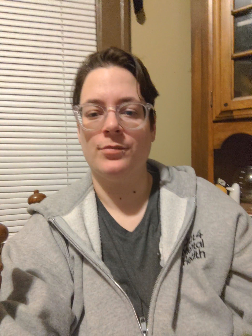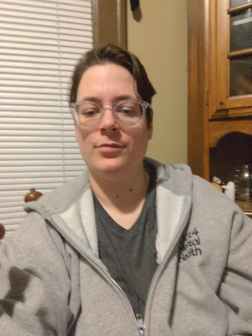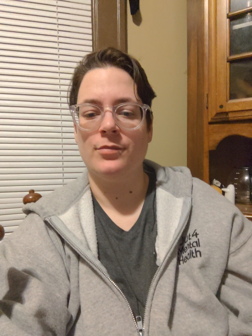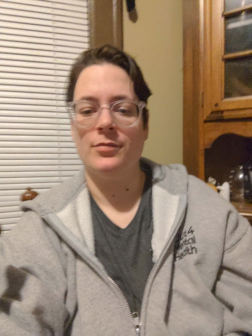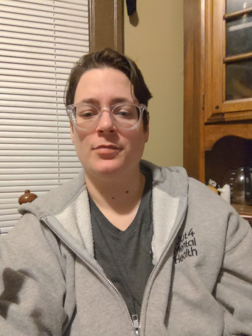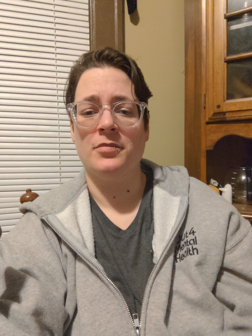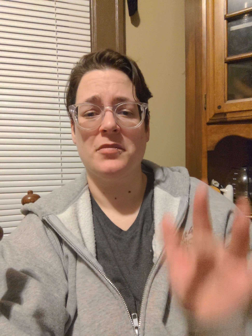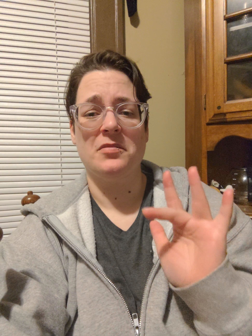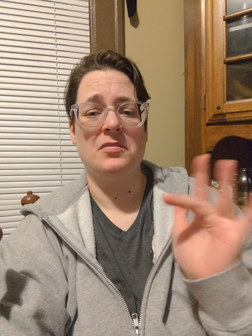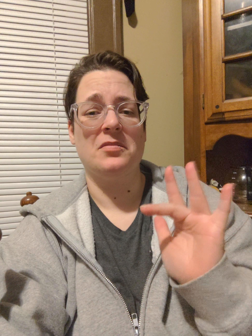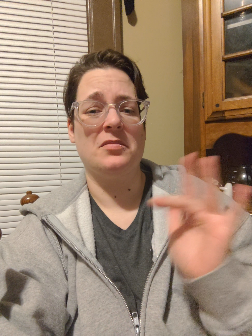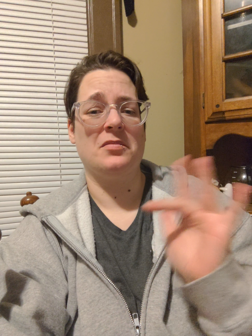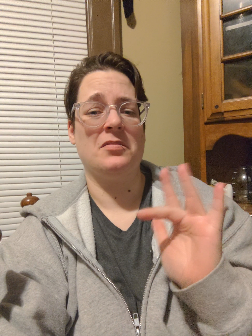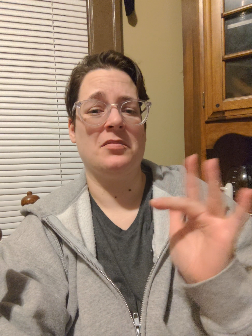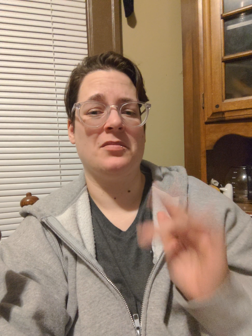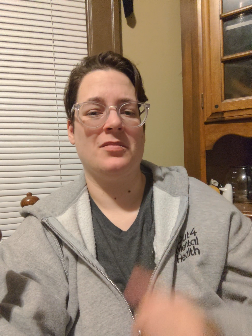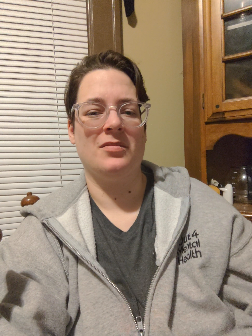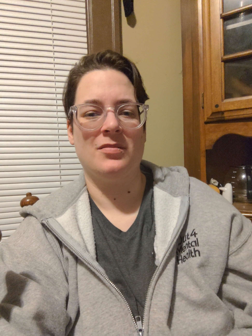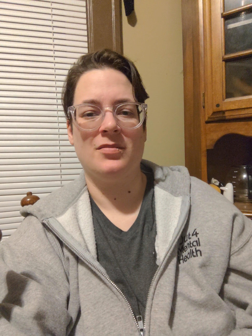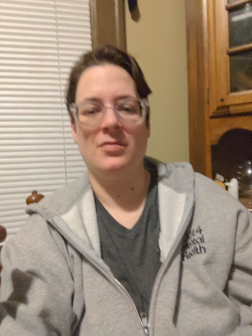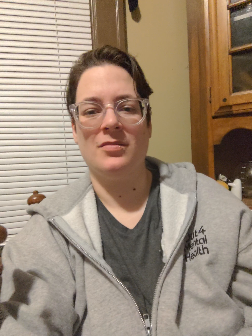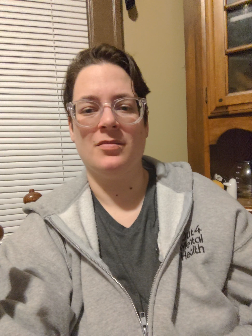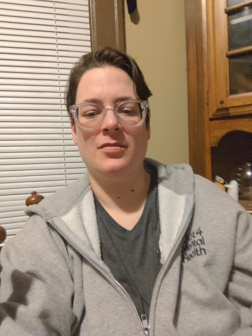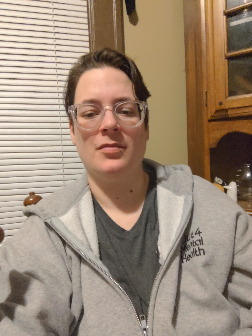yucky